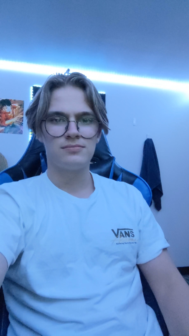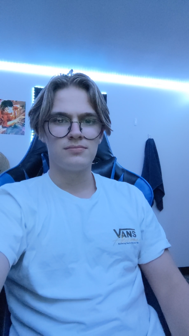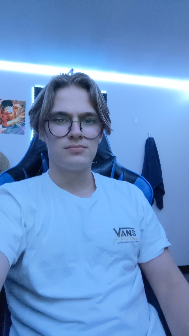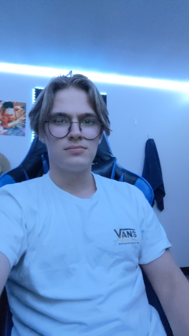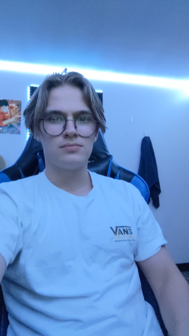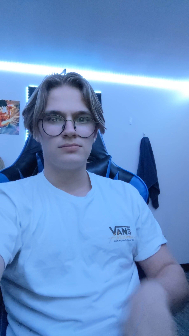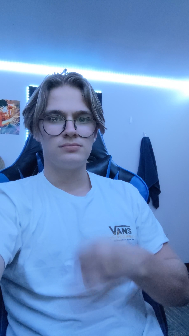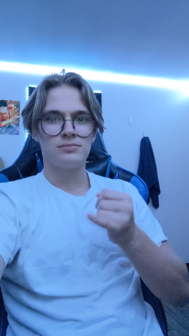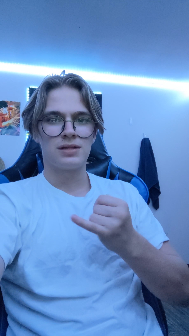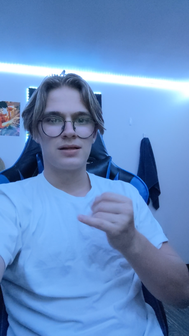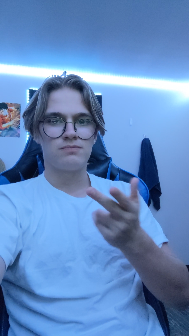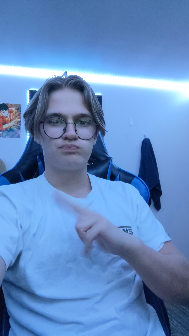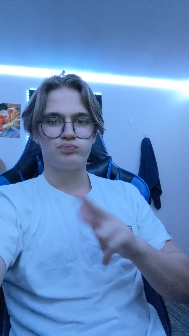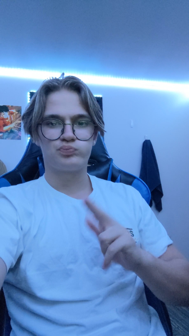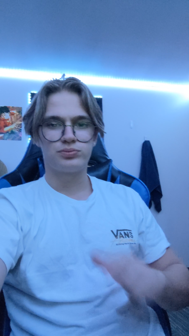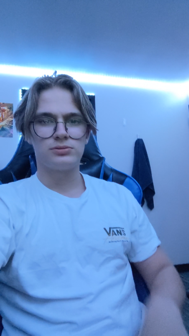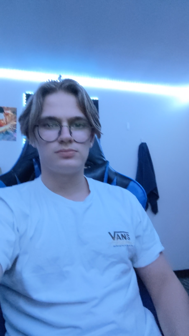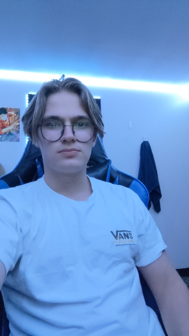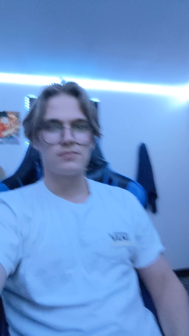jelly